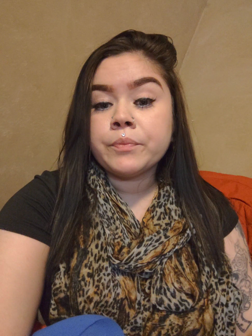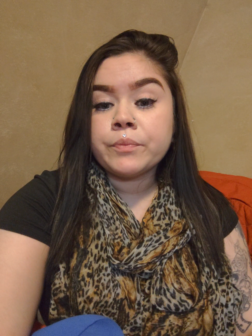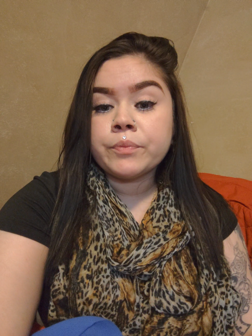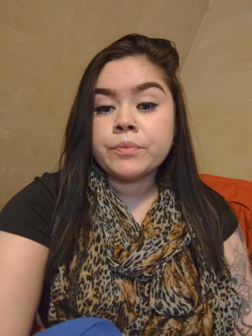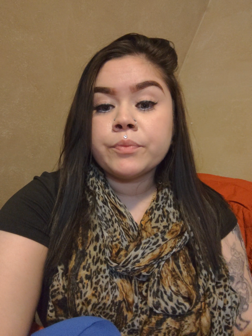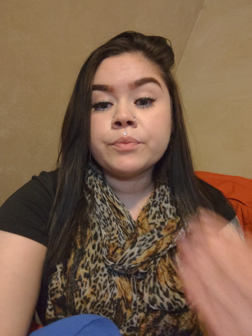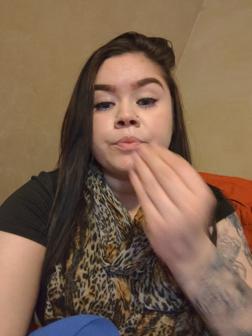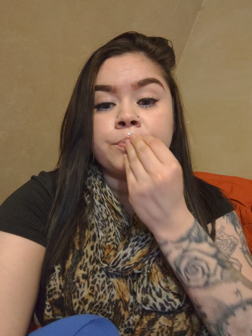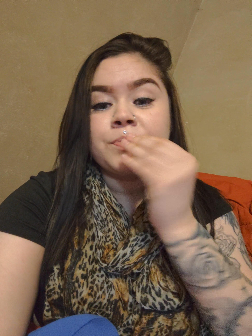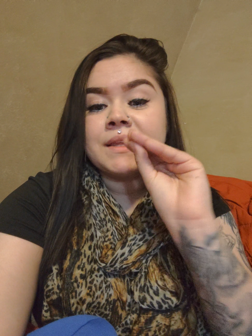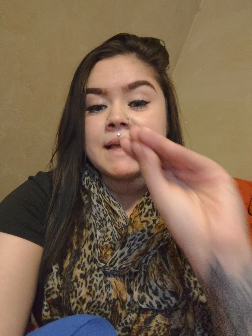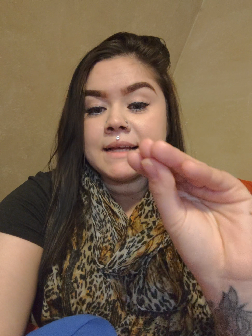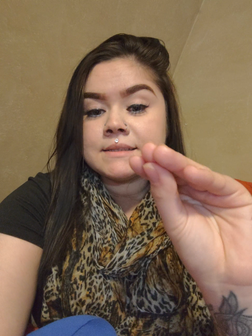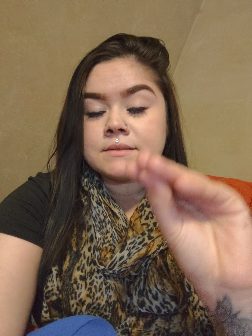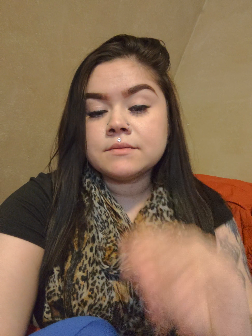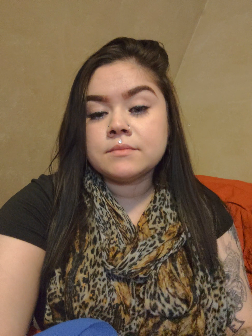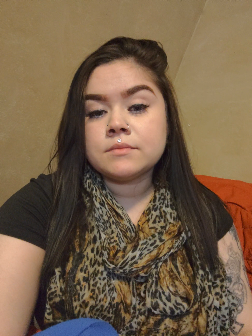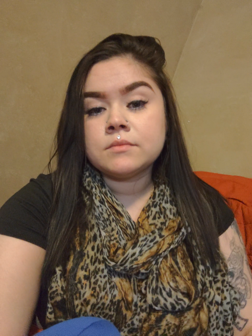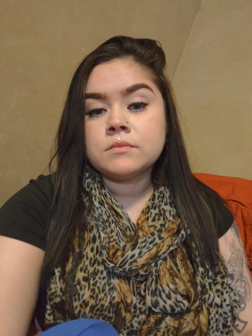kiss